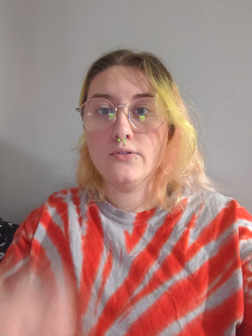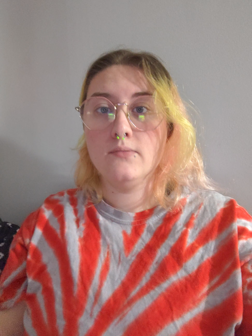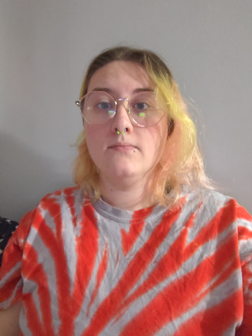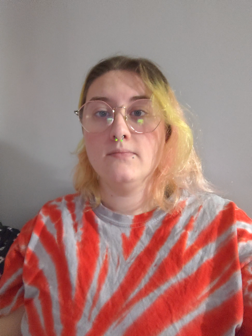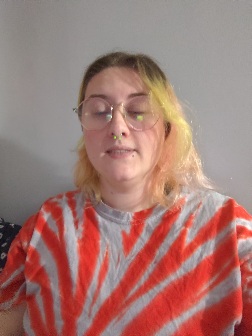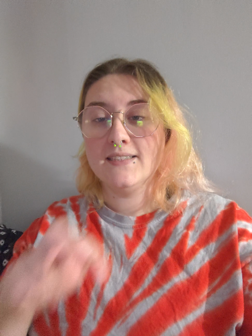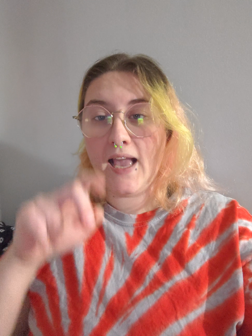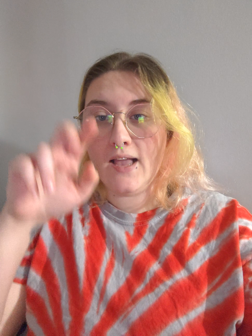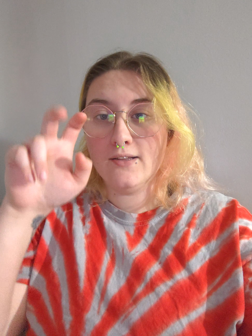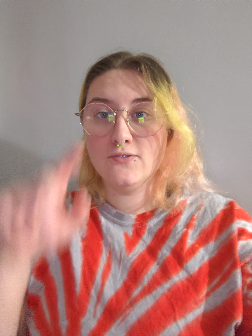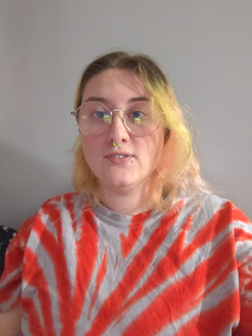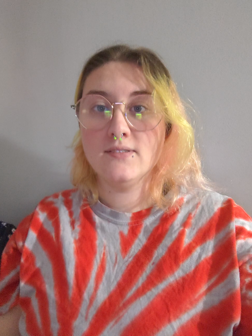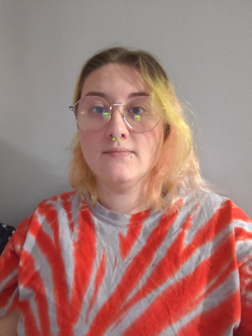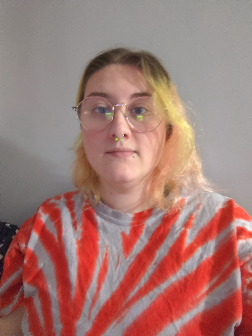stairs